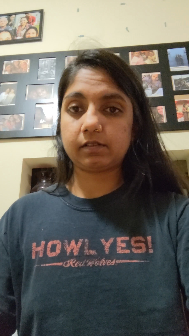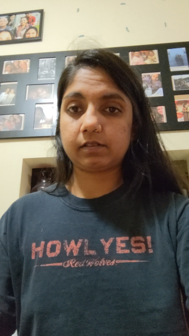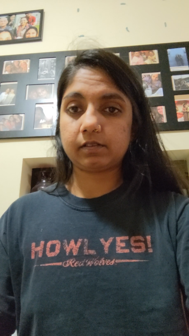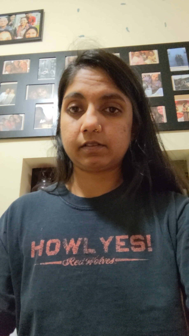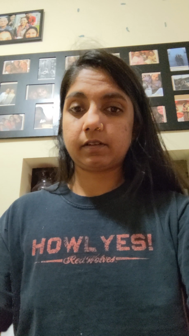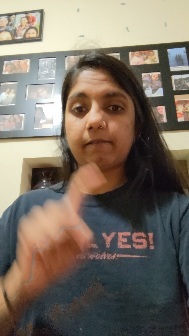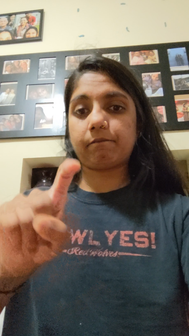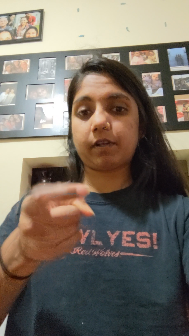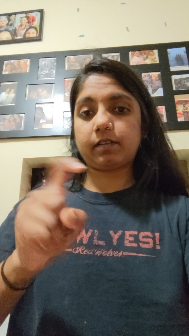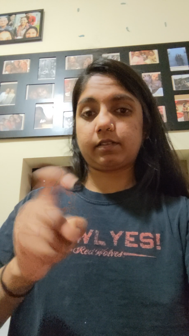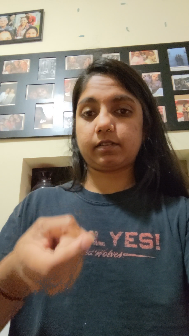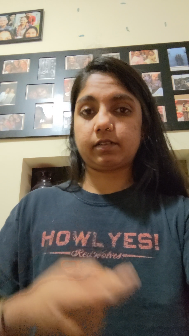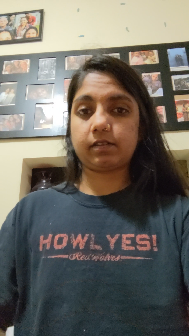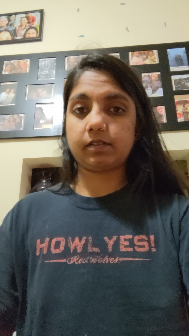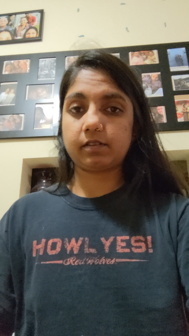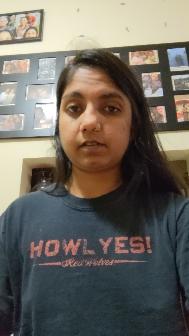friend